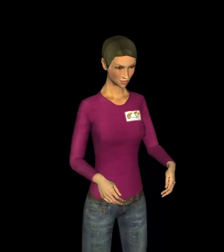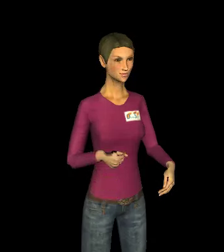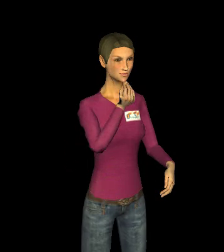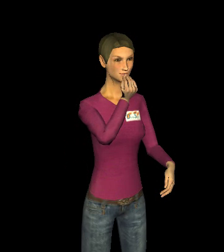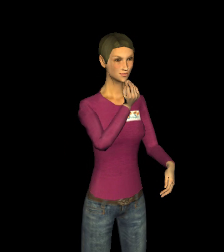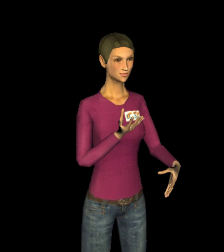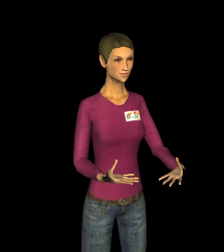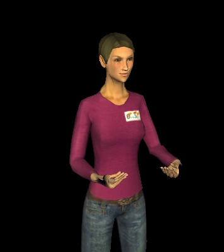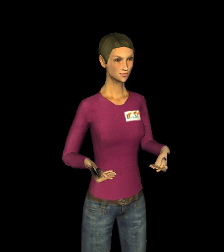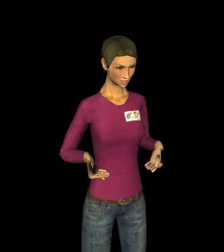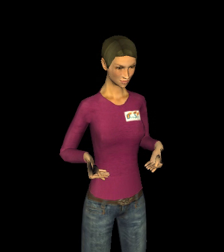مرحبا